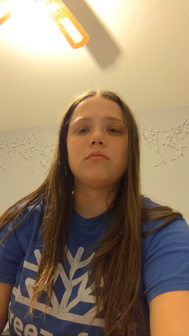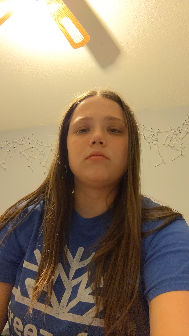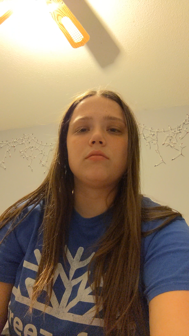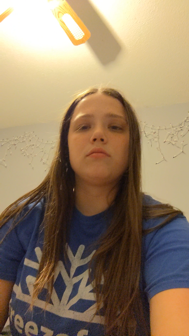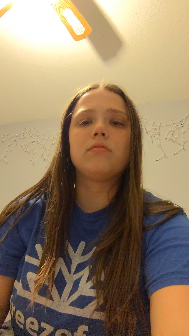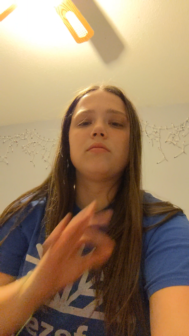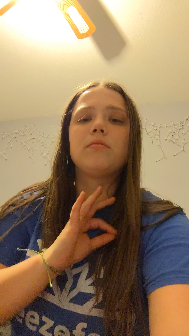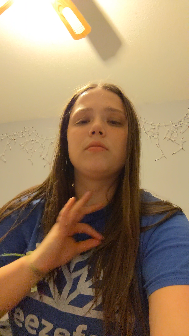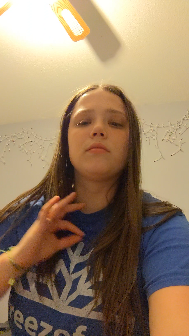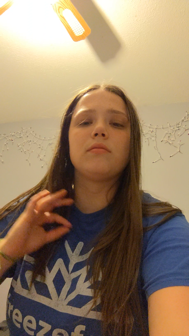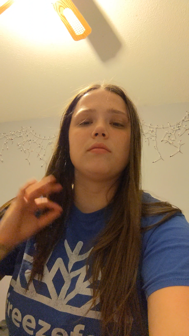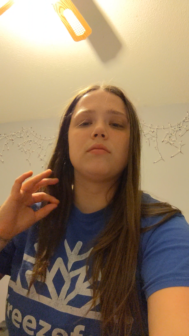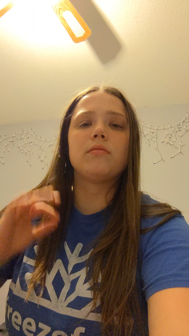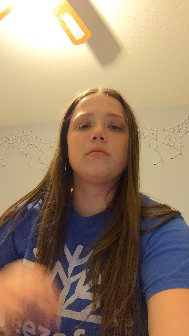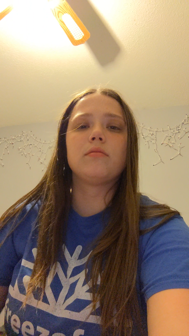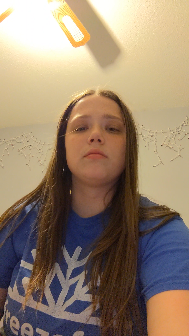beads